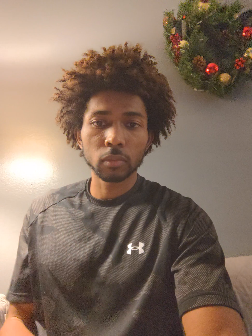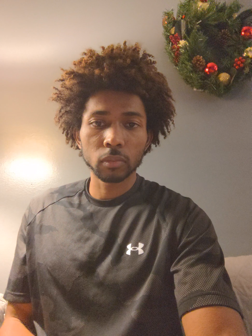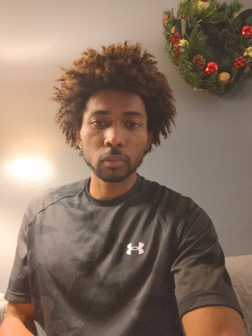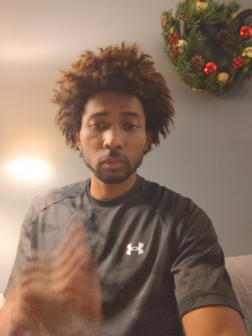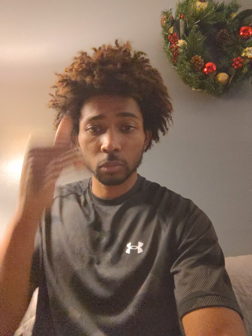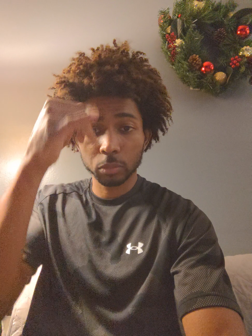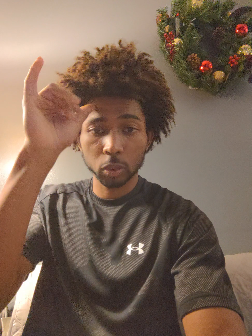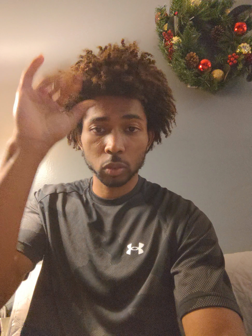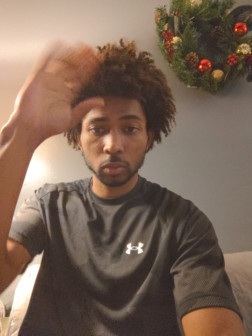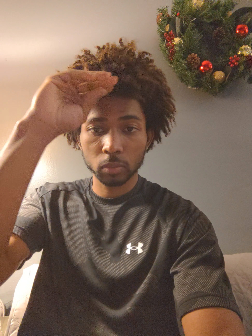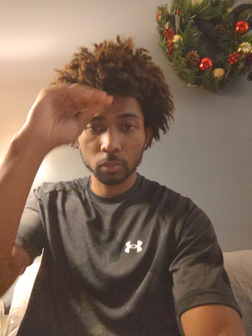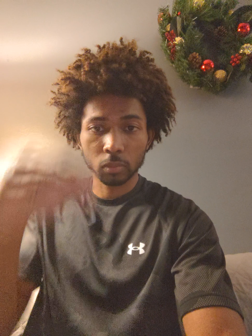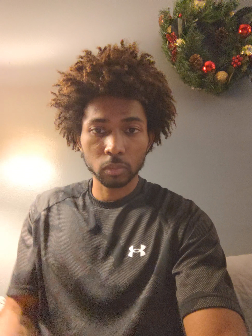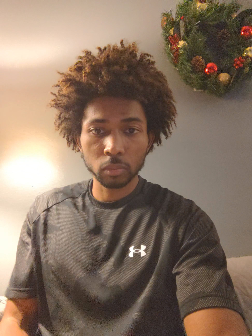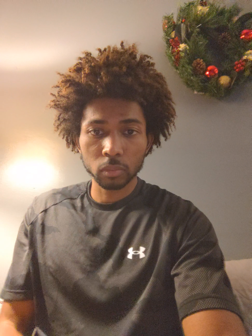cowboy